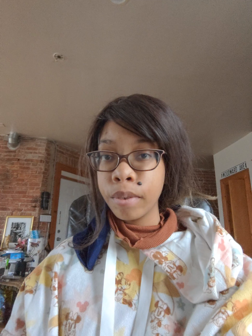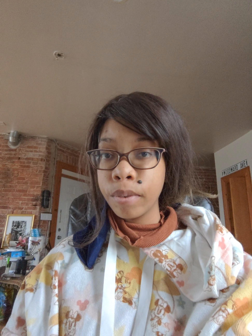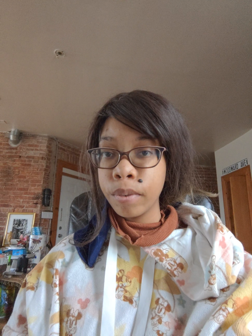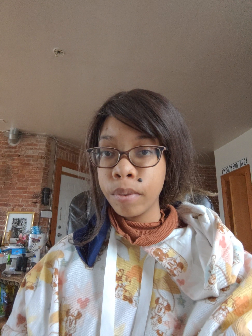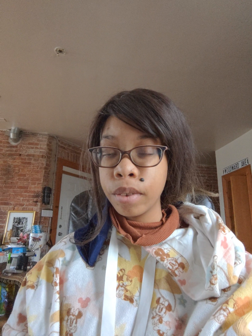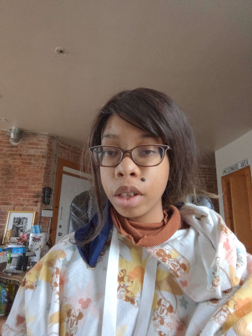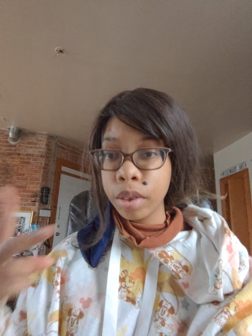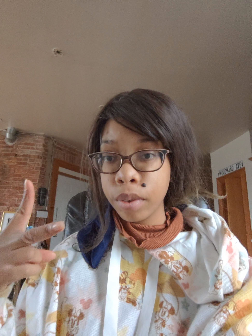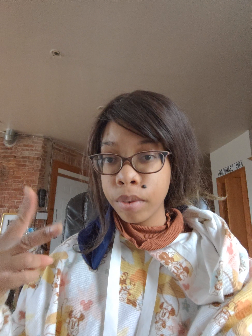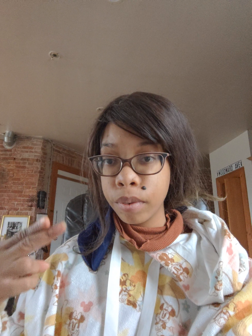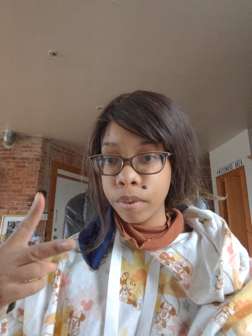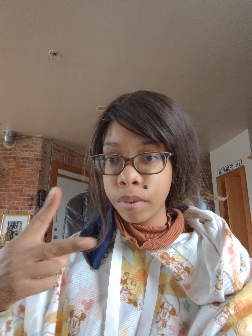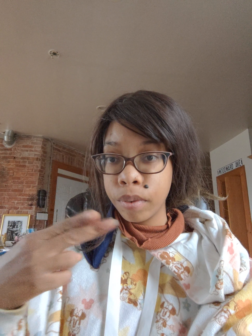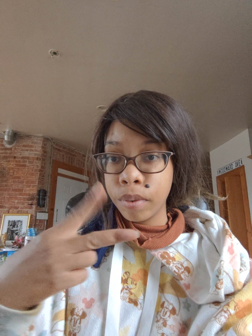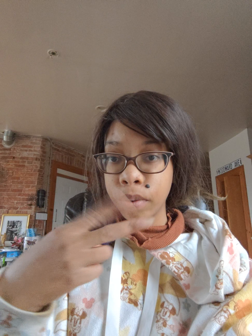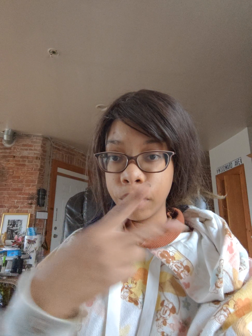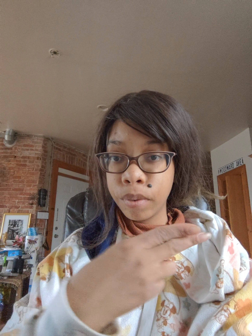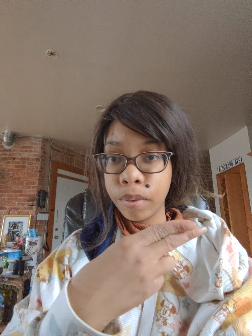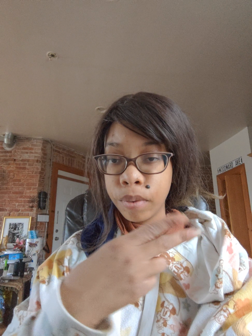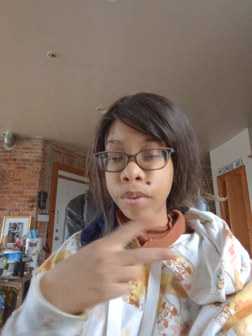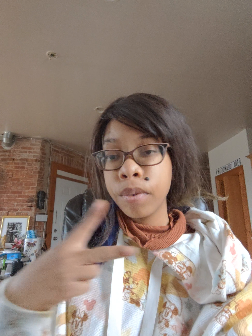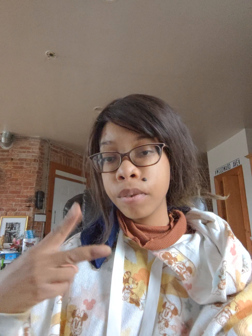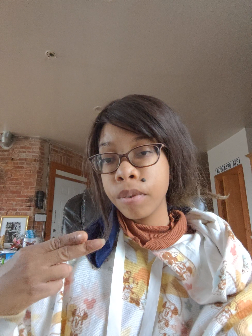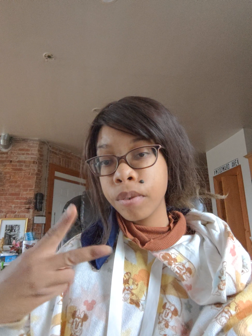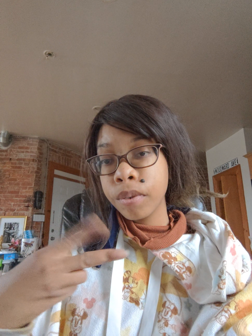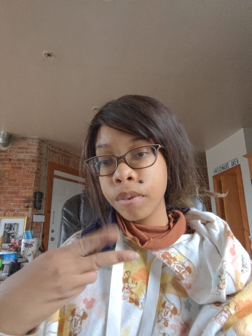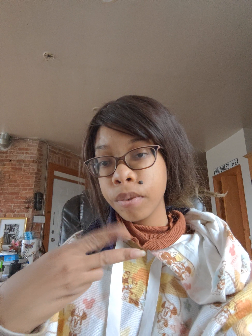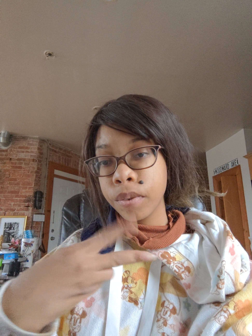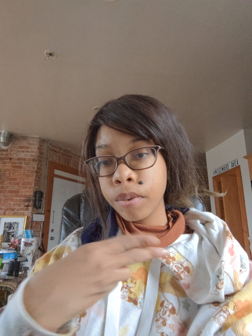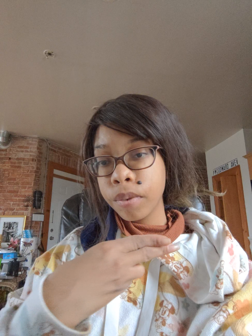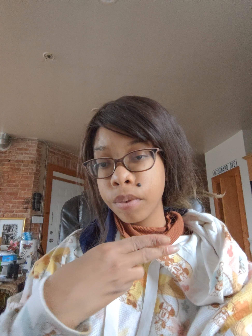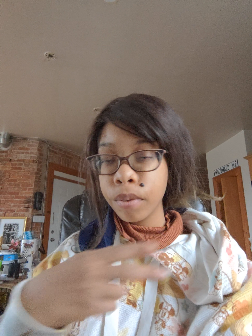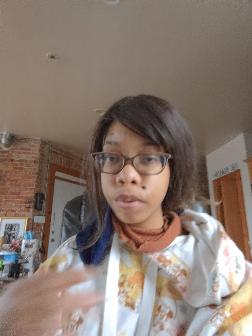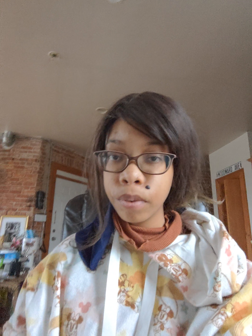scissors